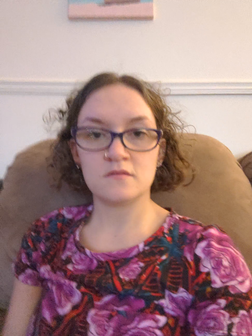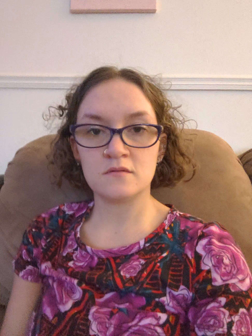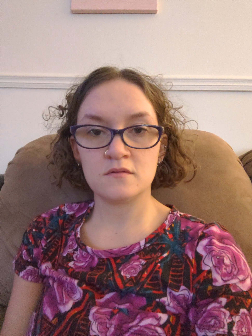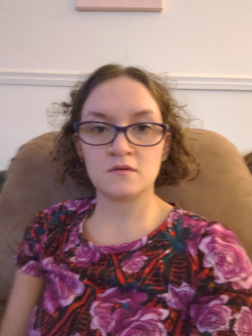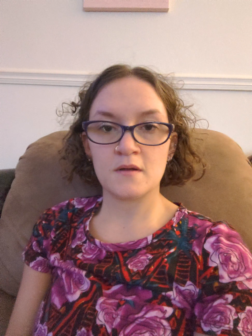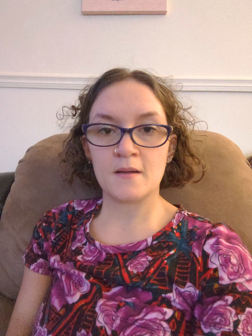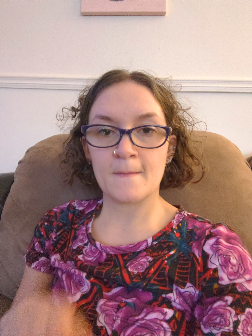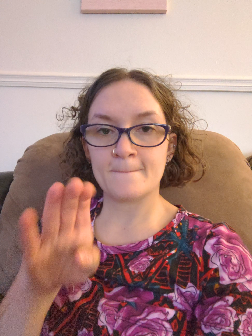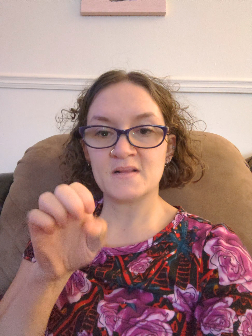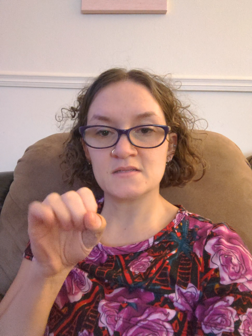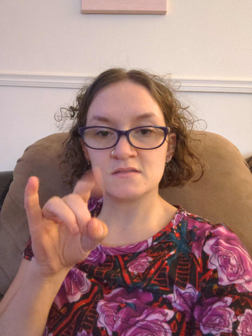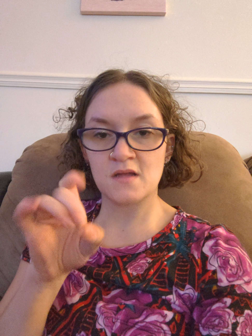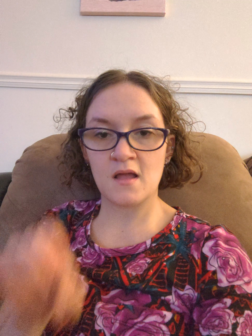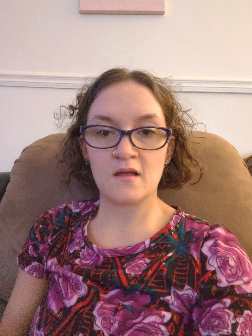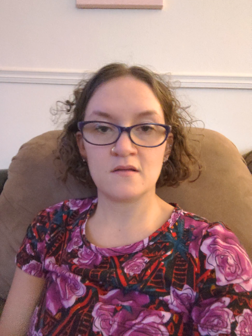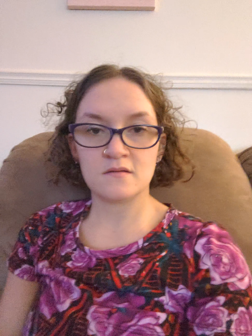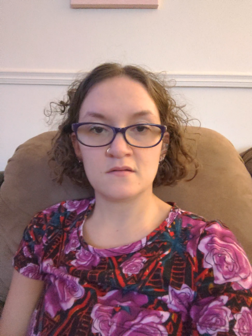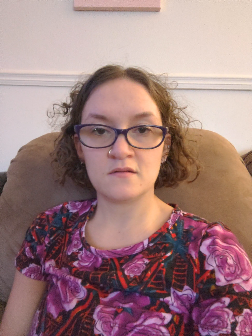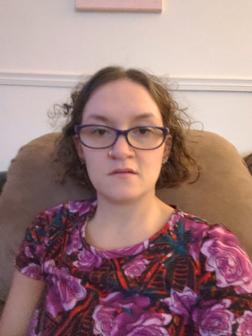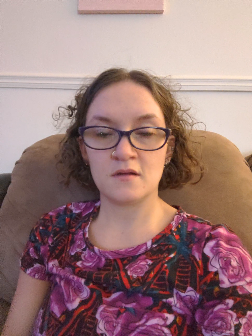beside